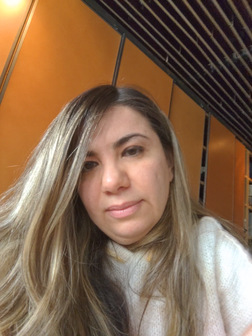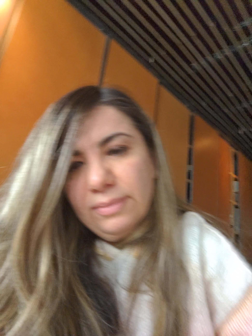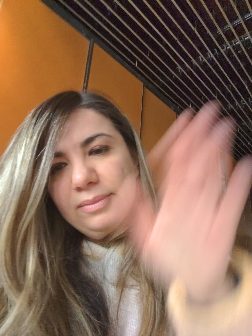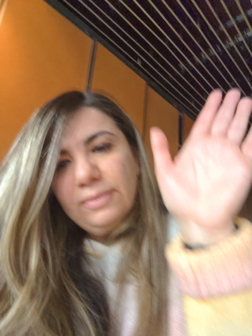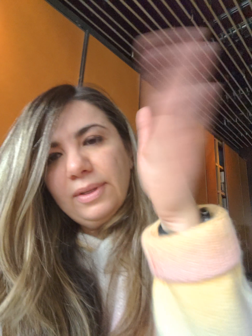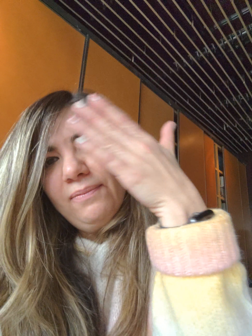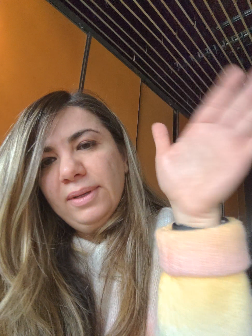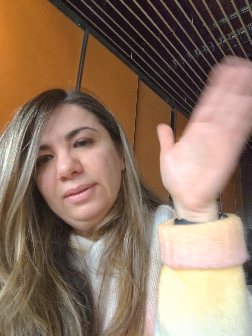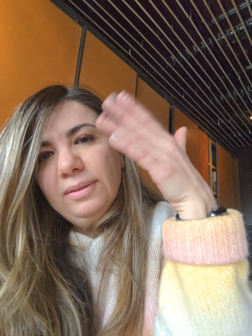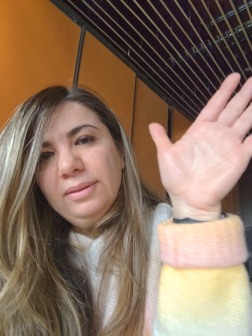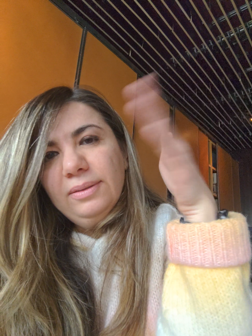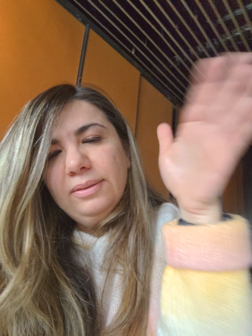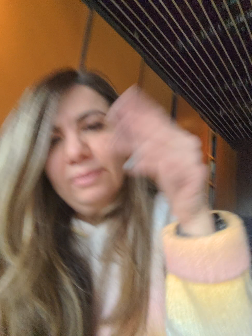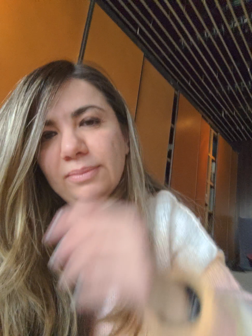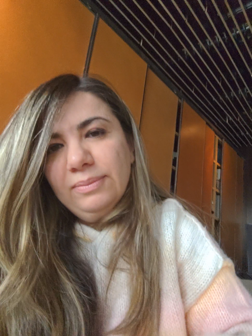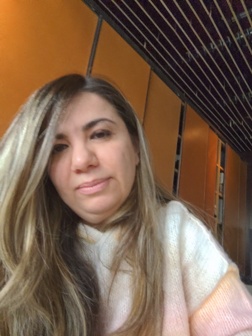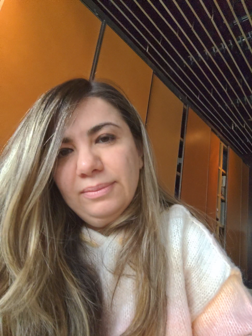flag